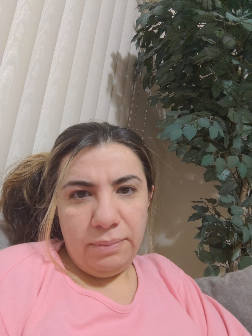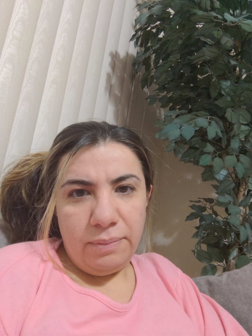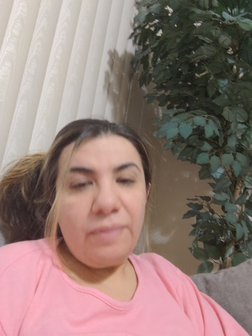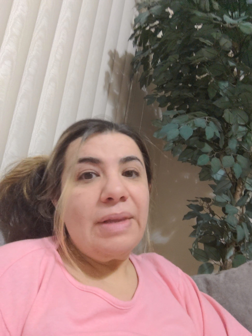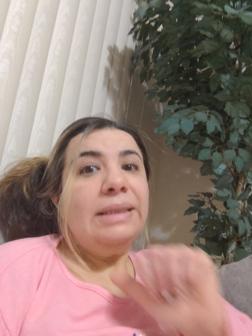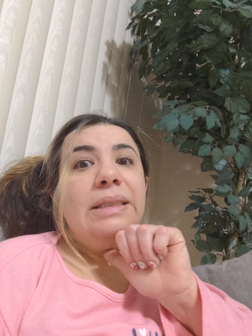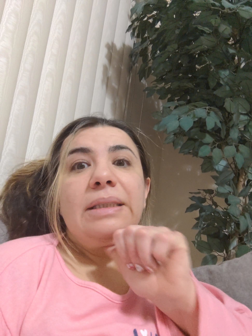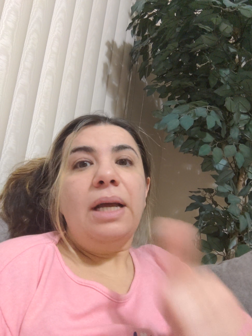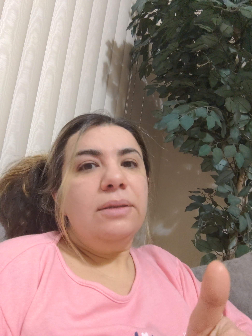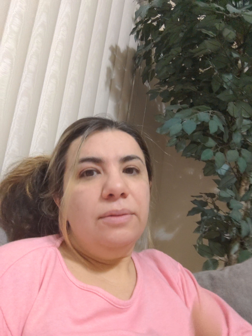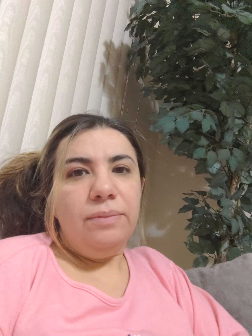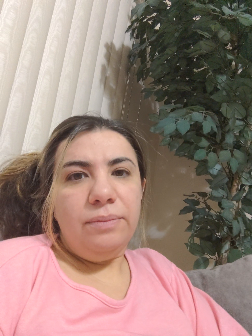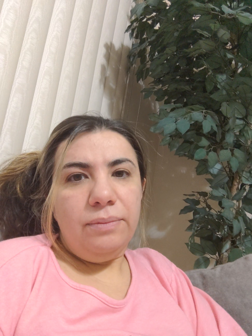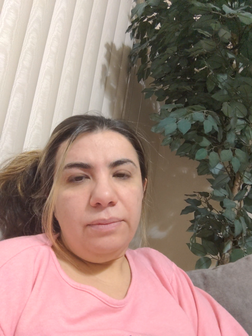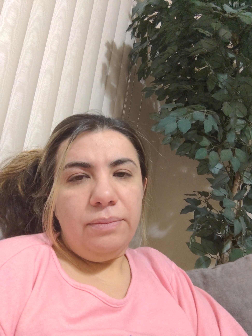not